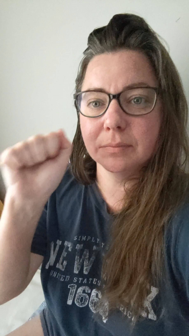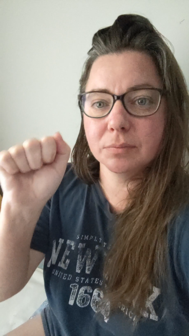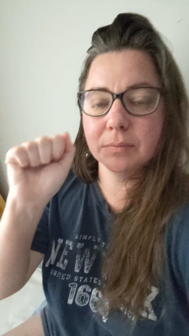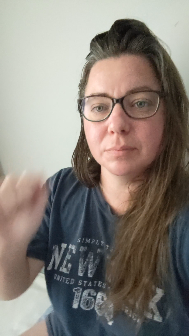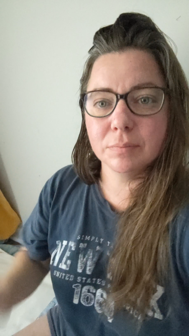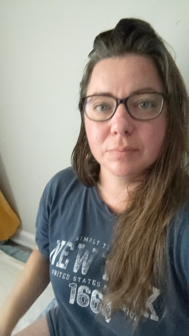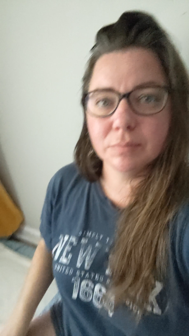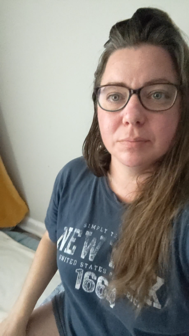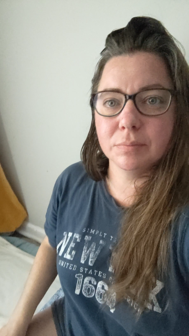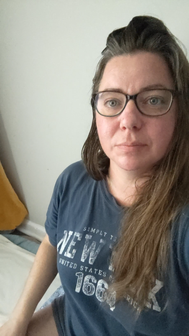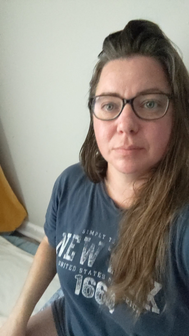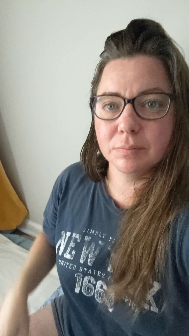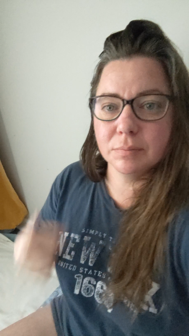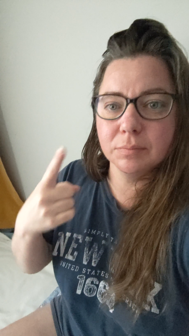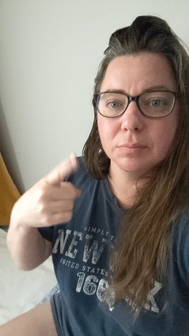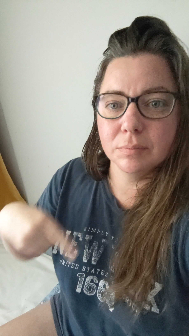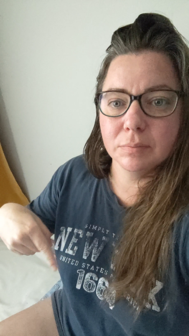cut